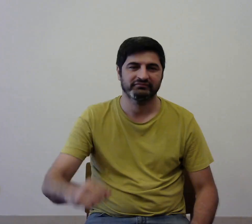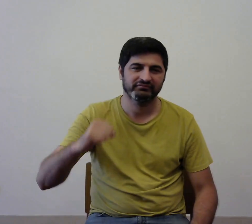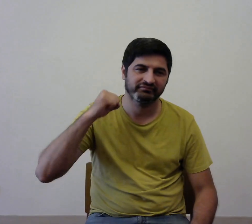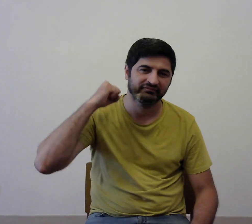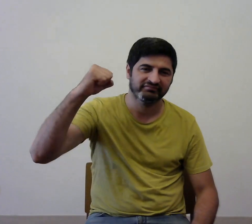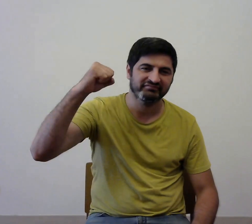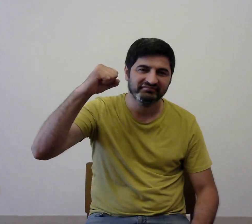qarabağ